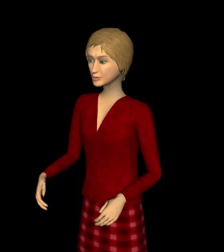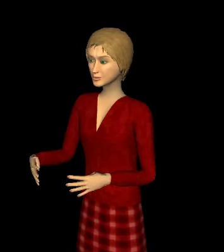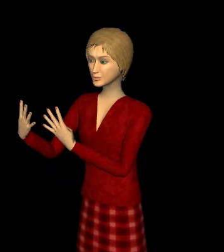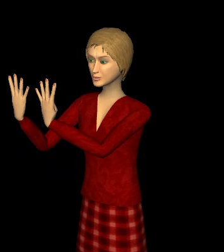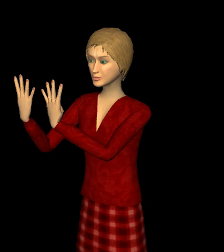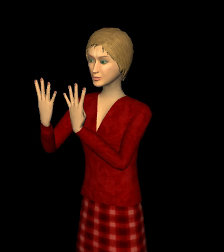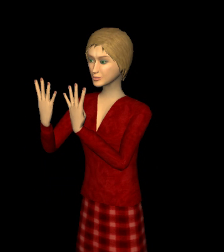عيد ميلاد